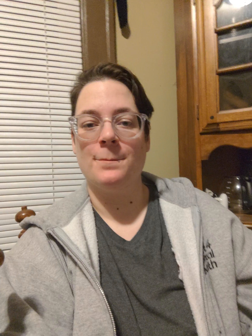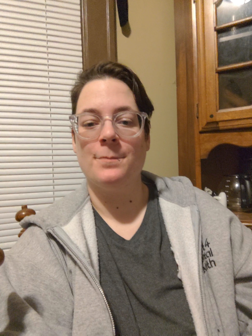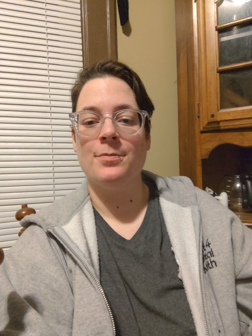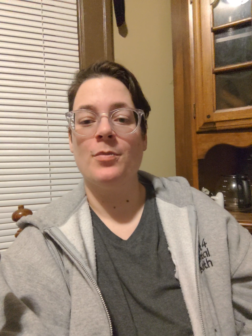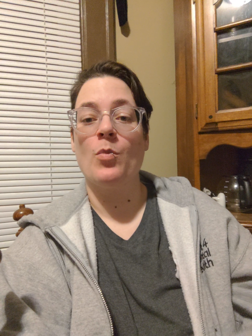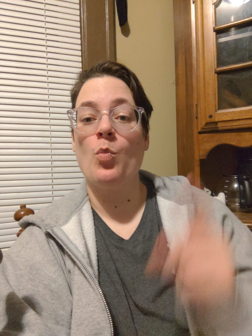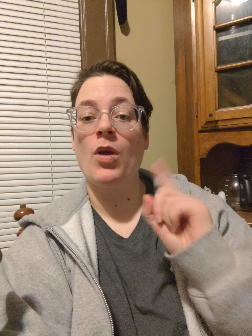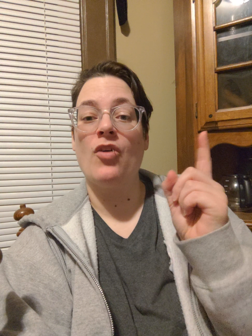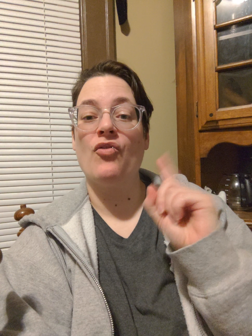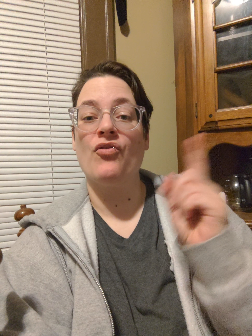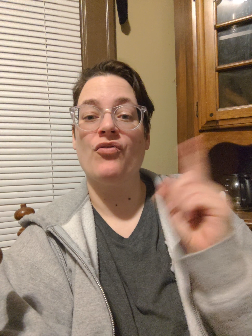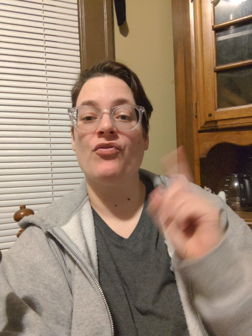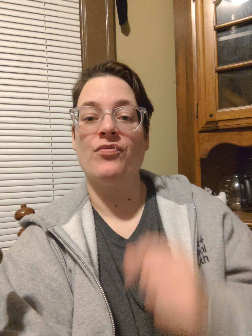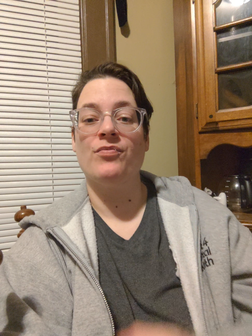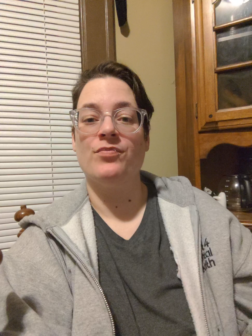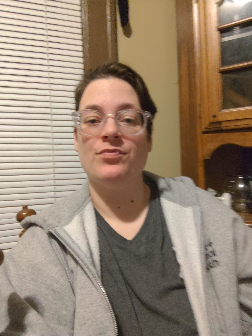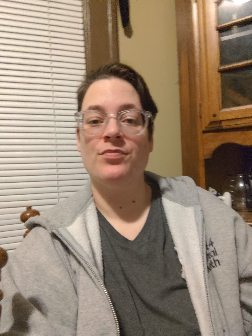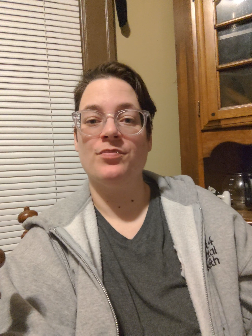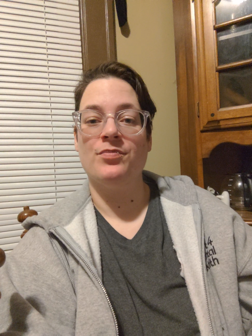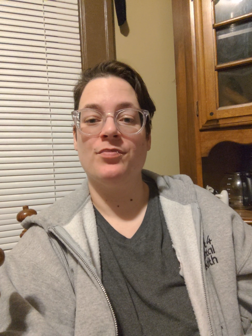where